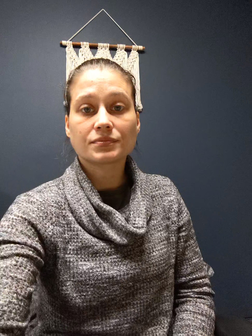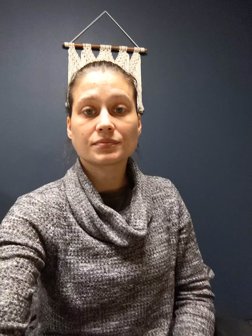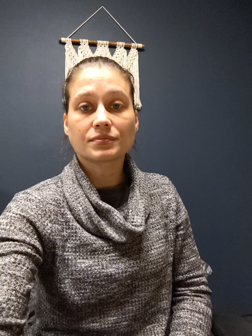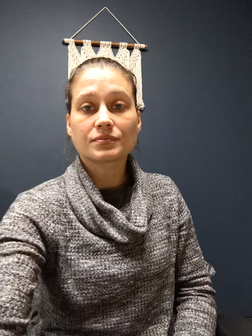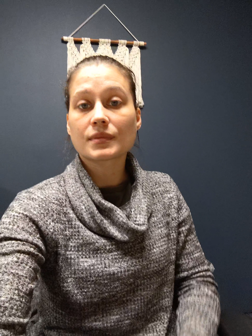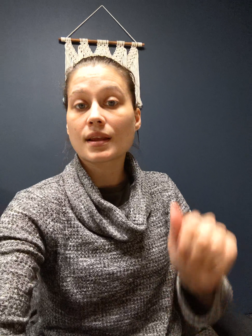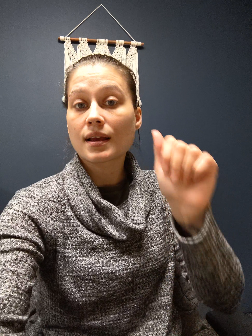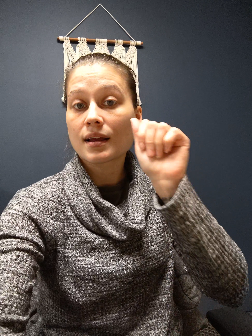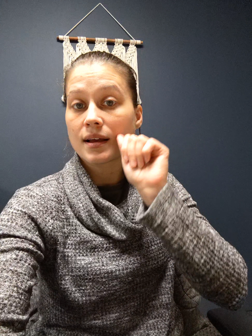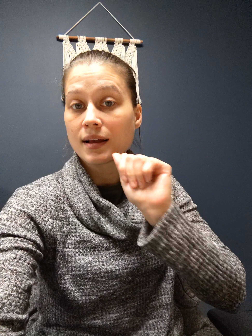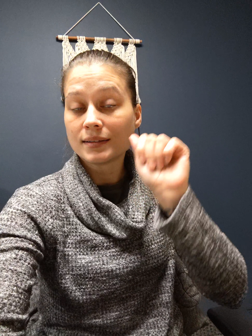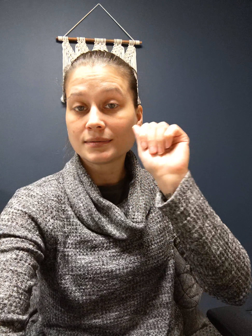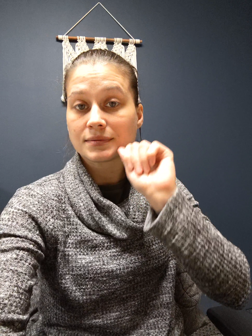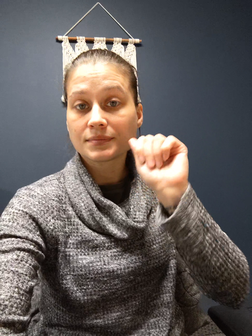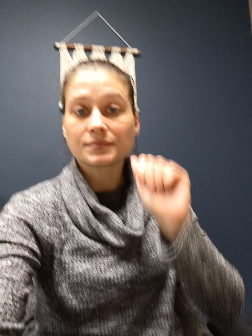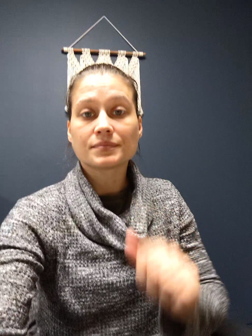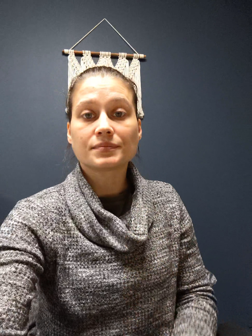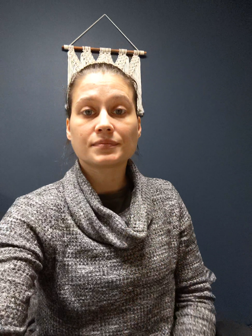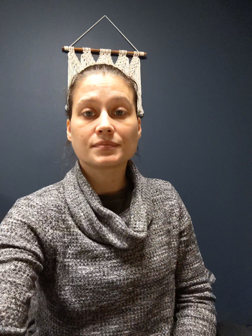aunt